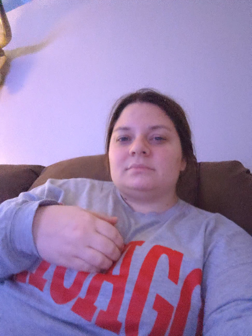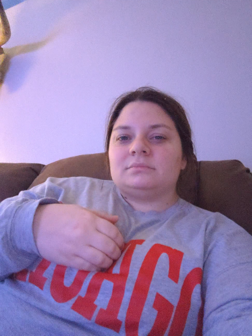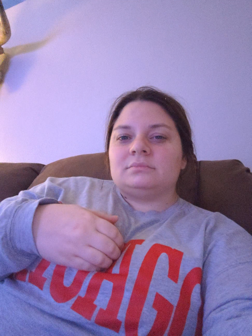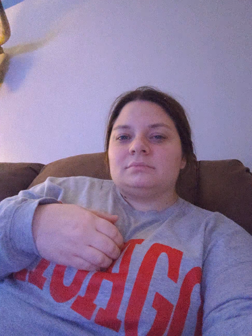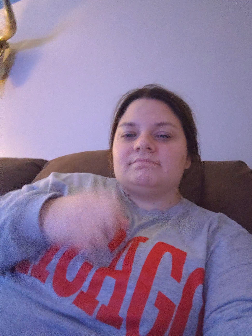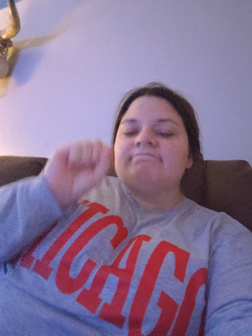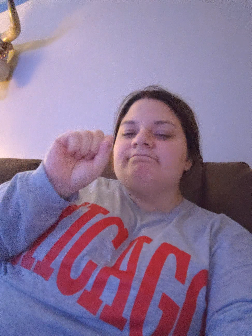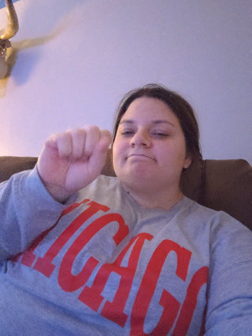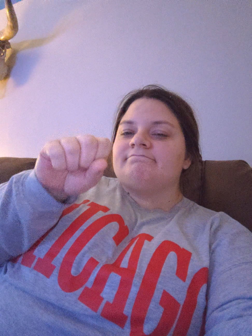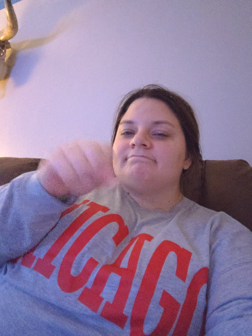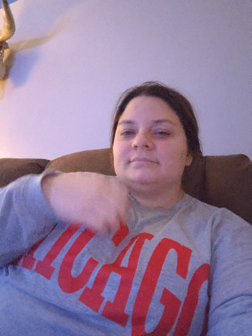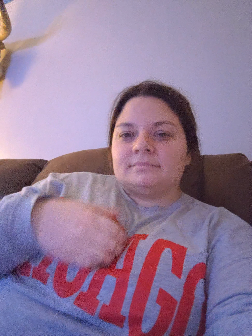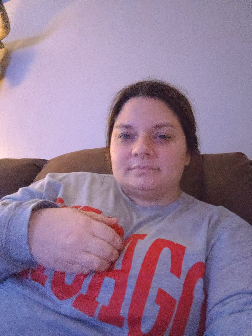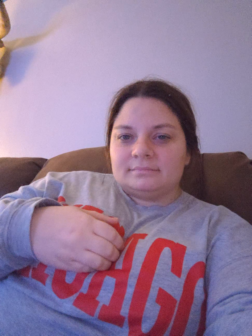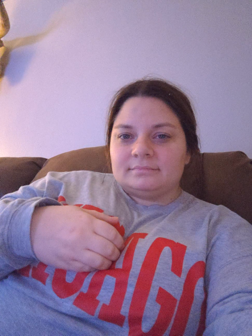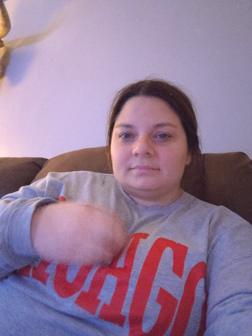yes